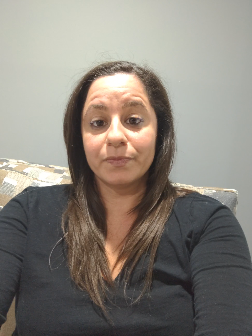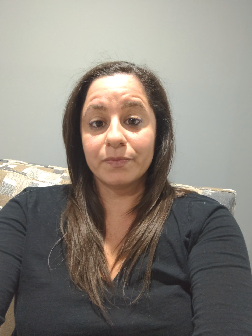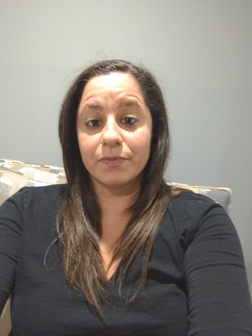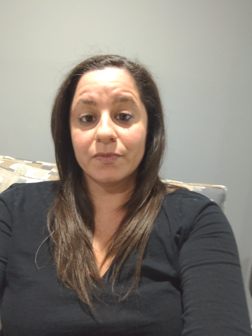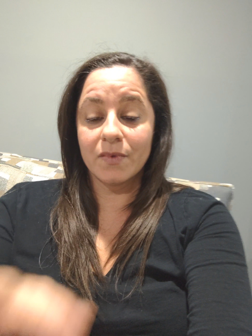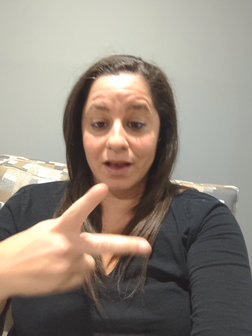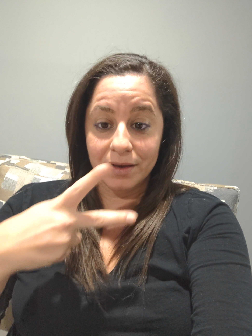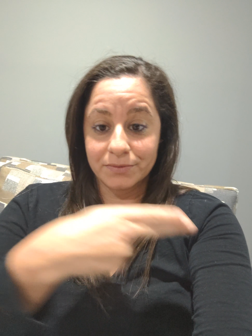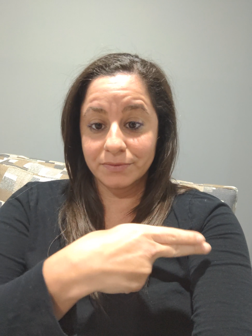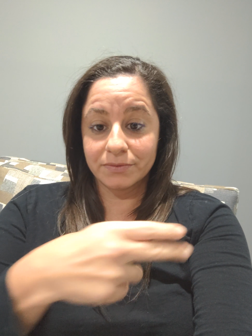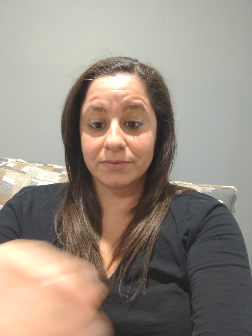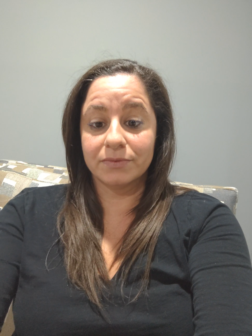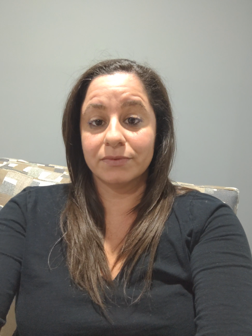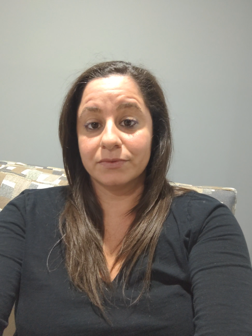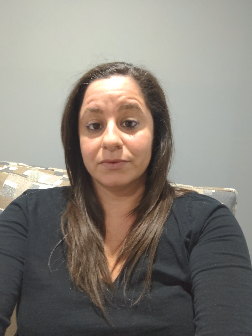cut